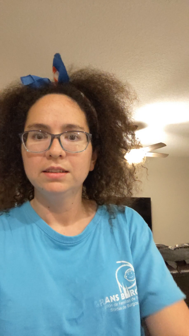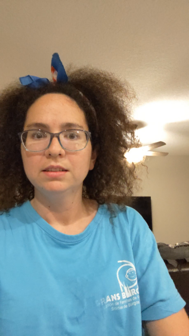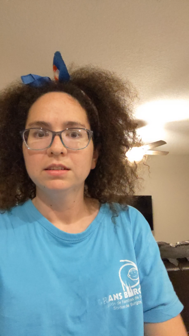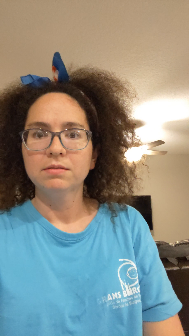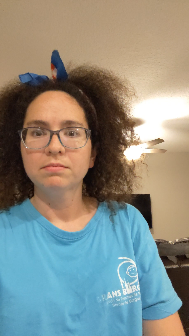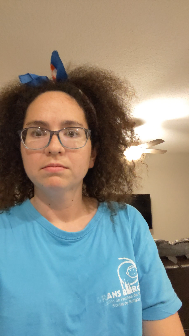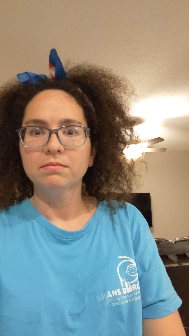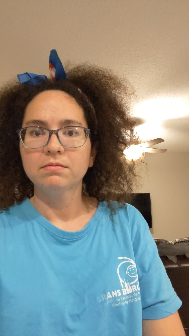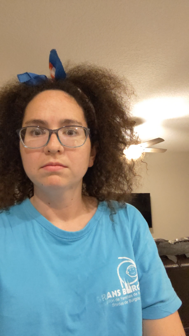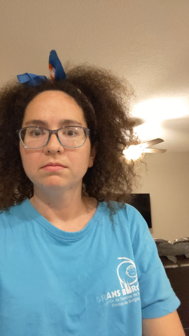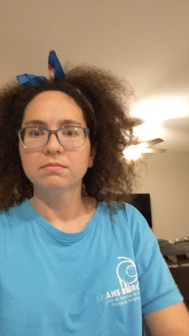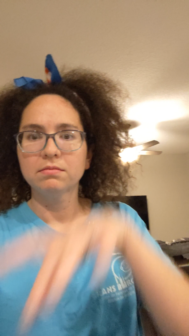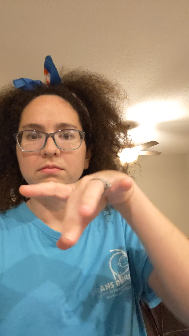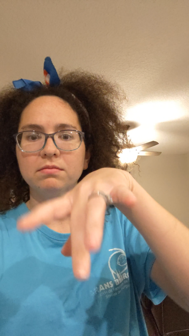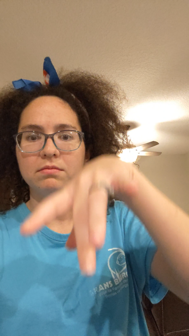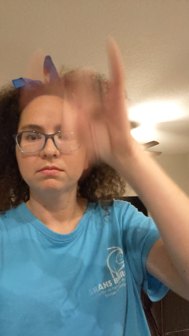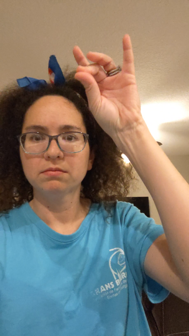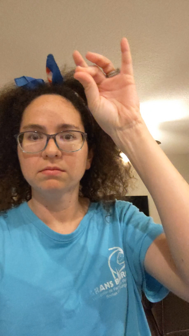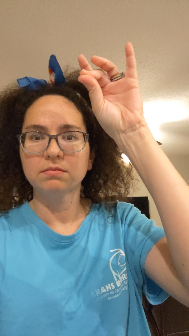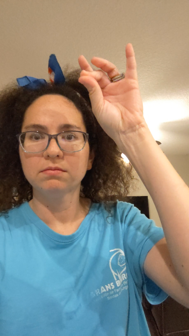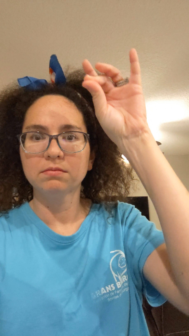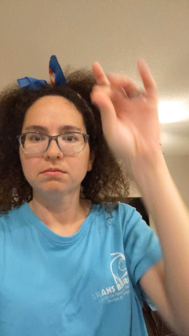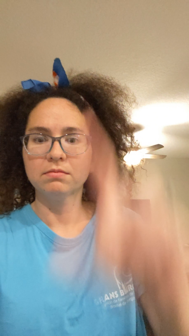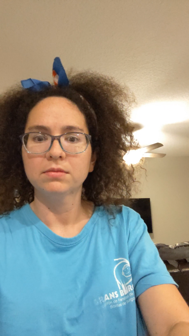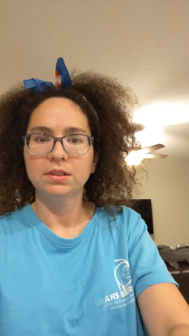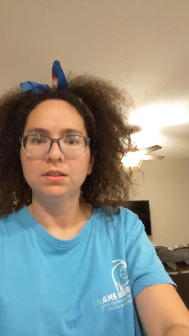pick